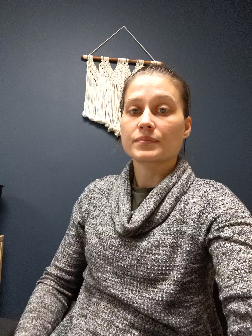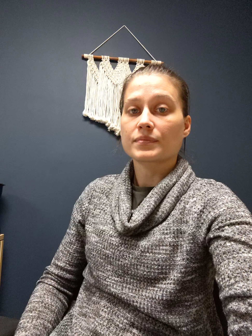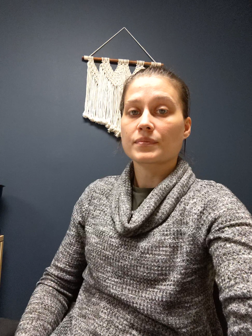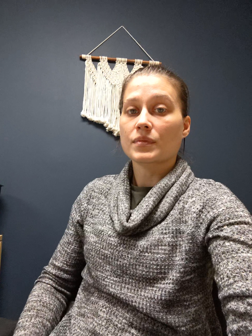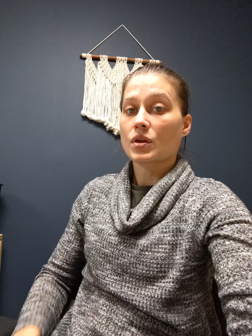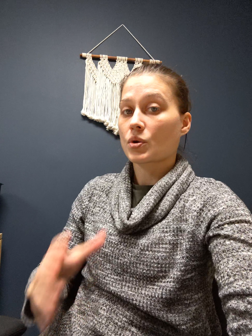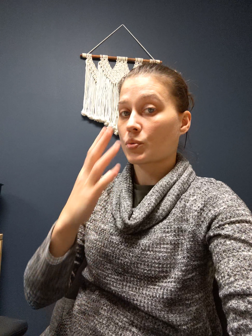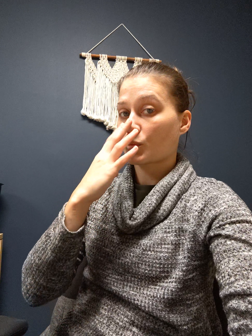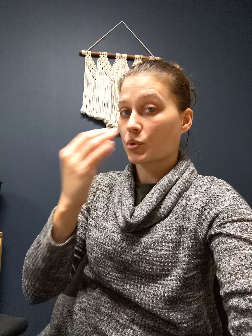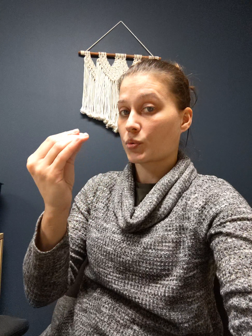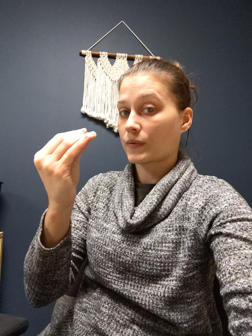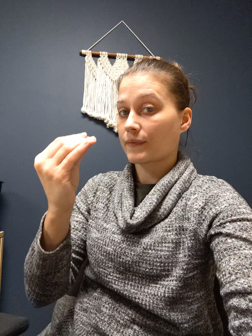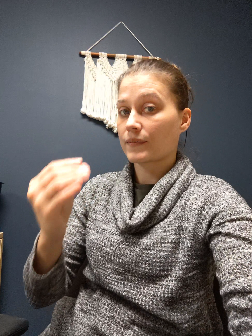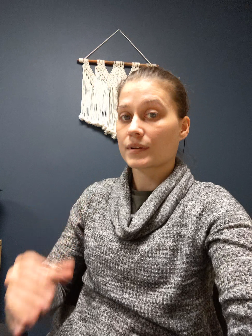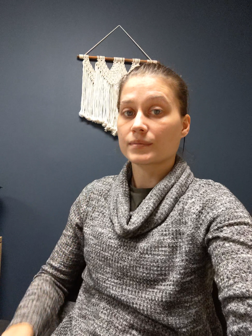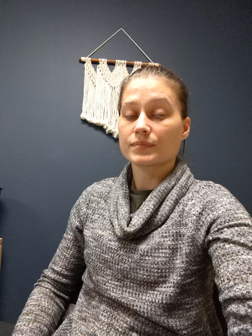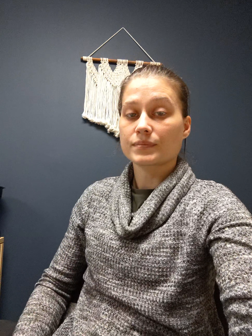wolf